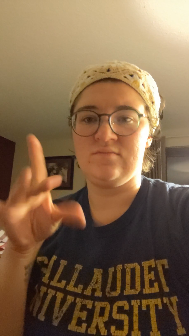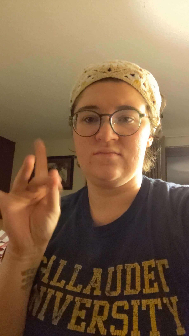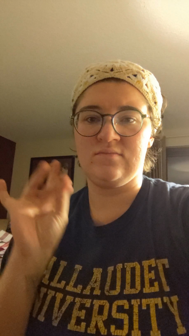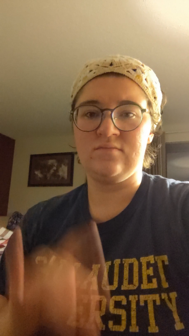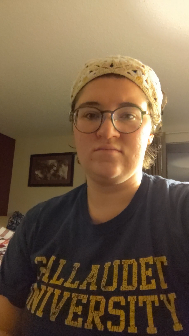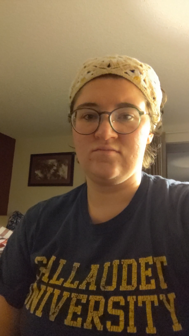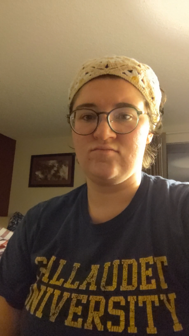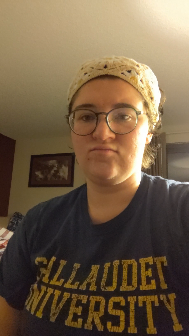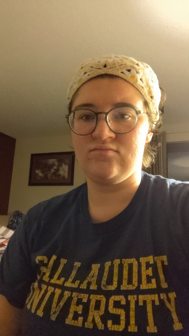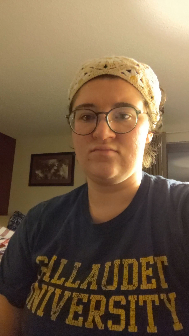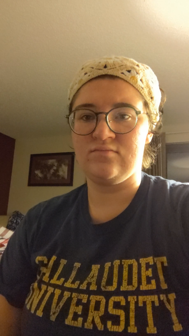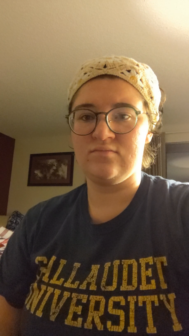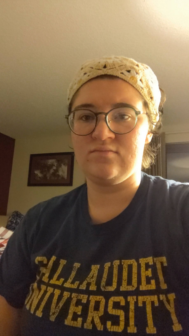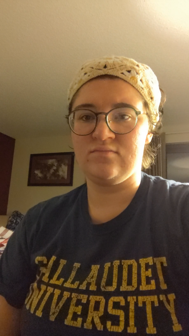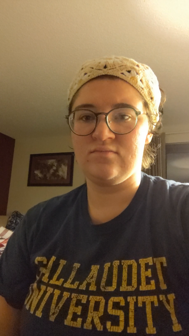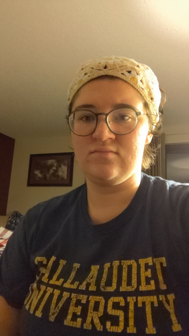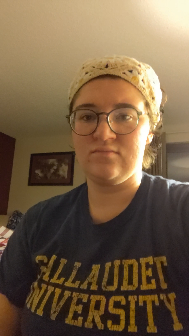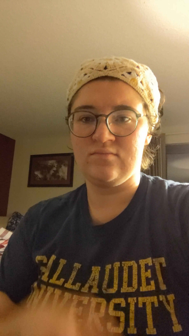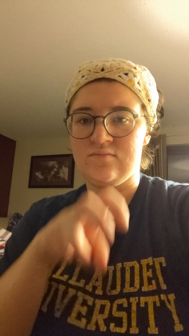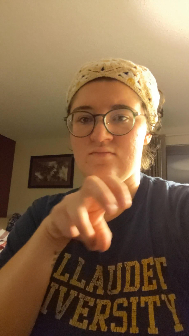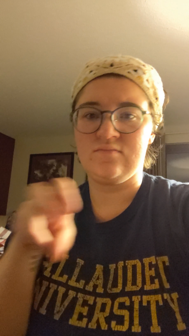porch